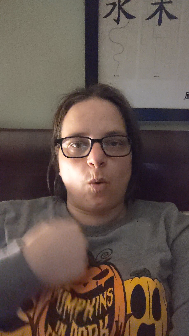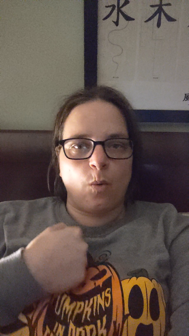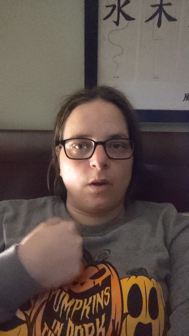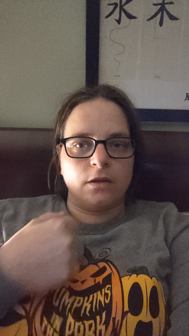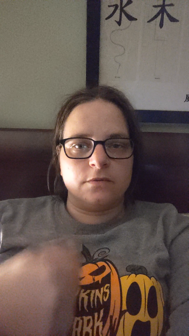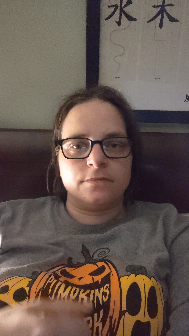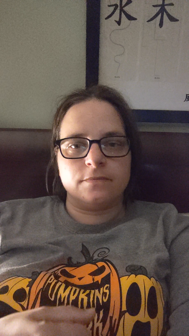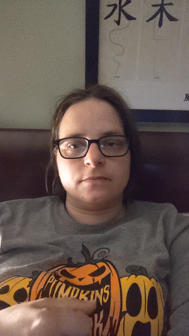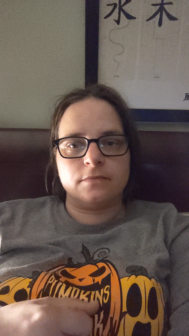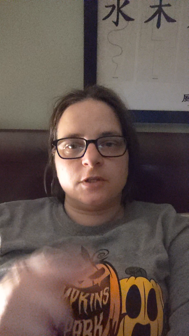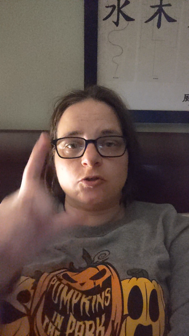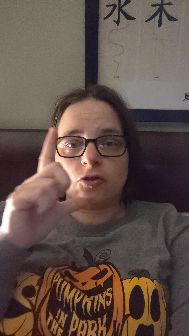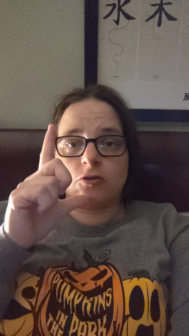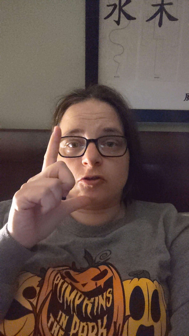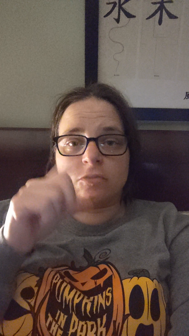lunch